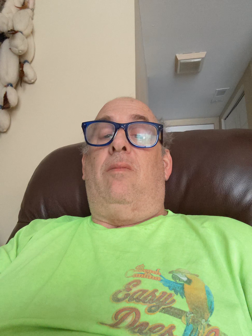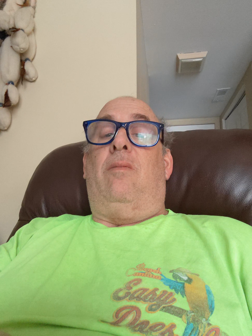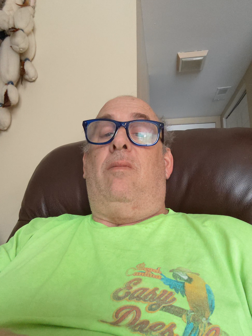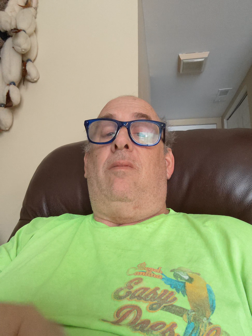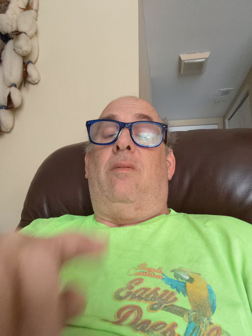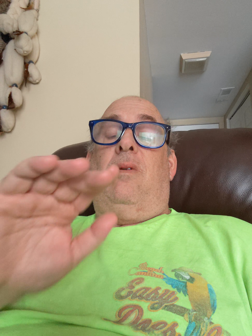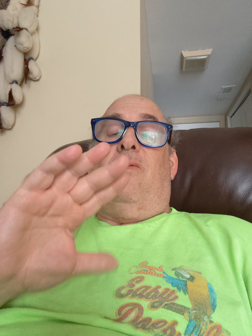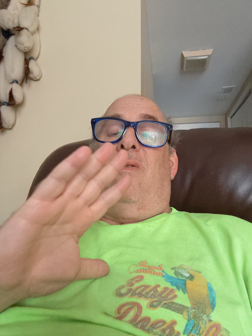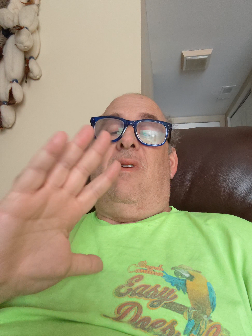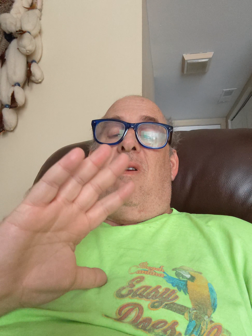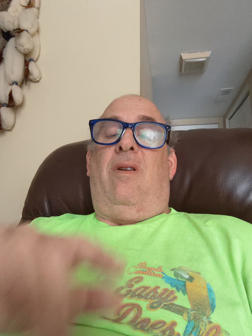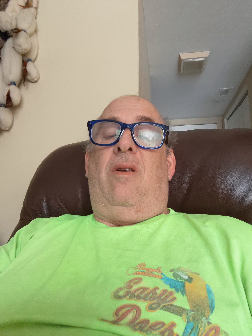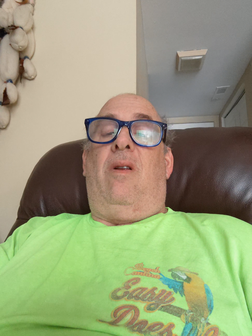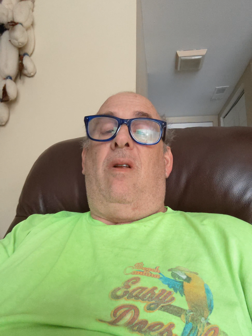fine